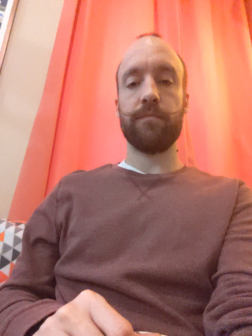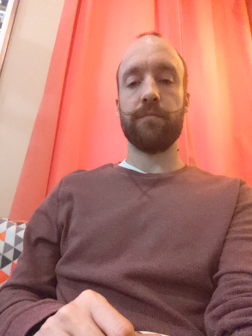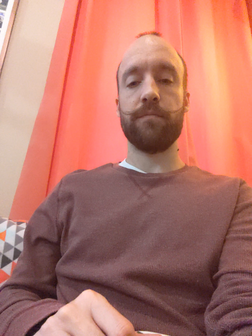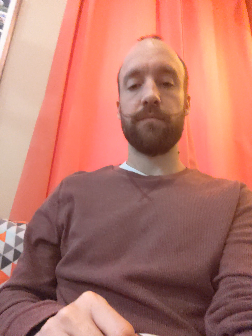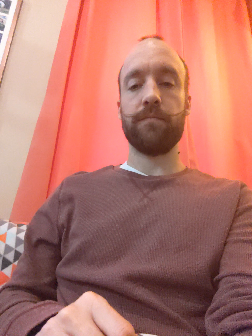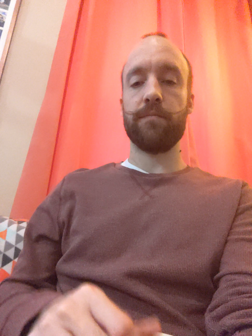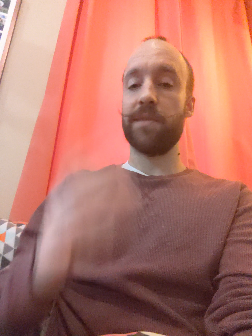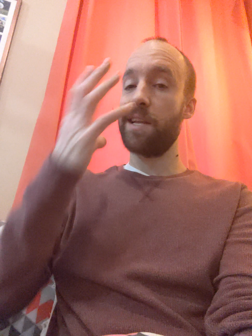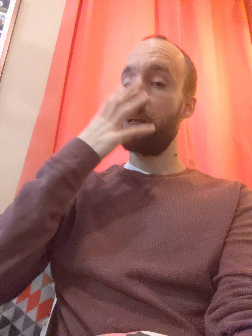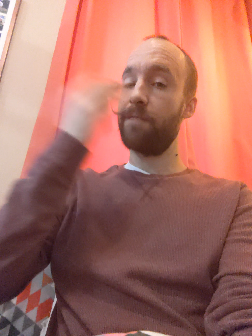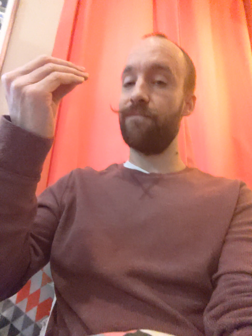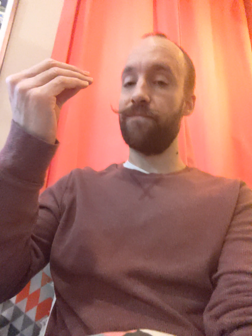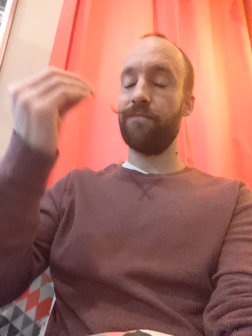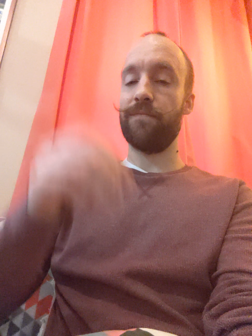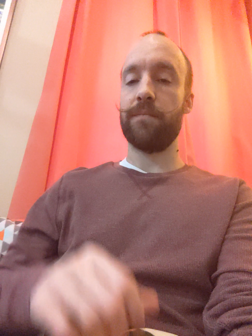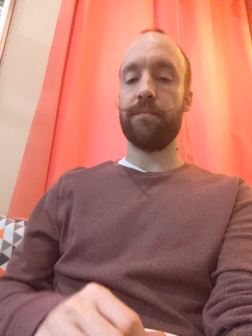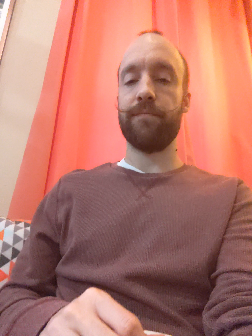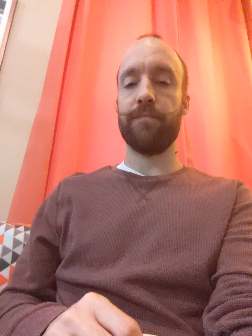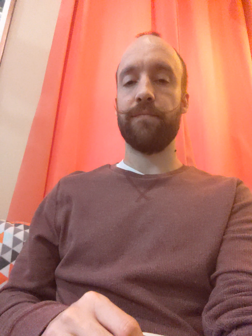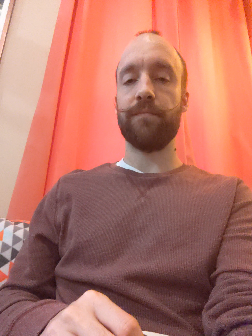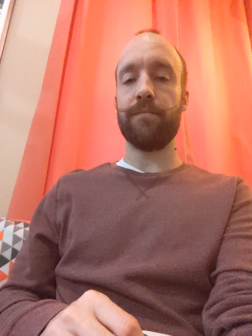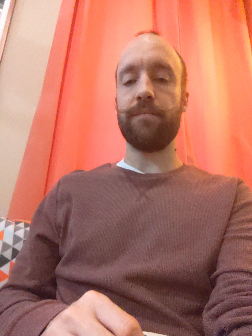wolf